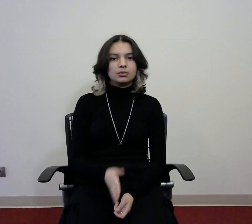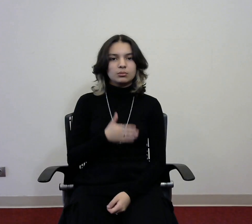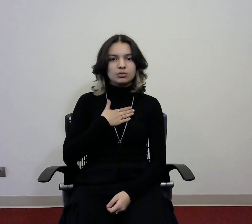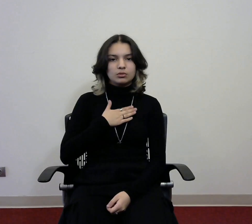mən